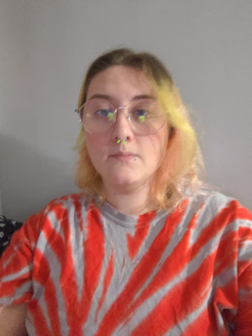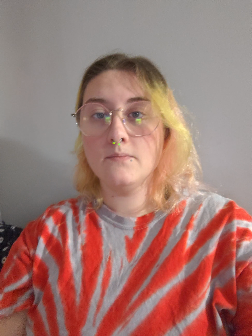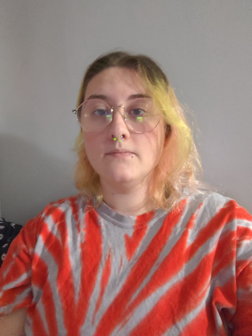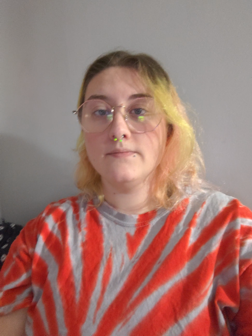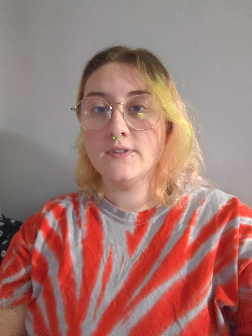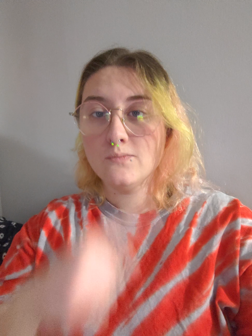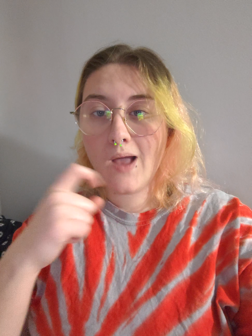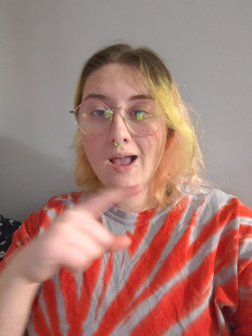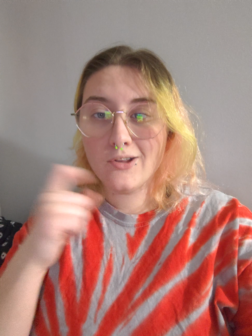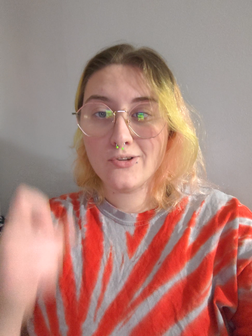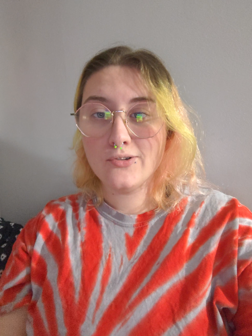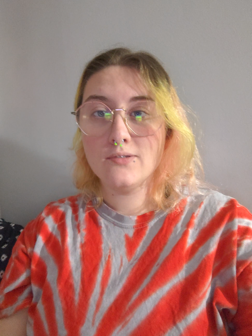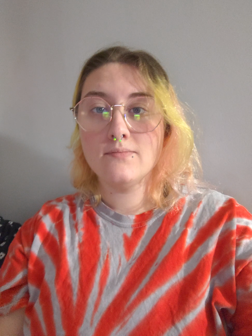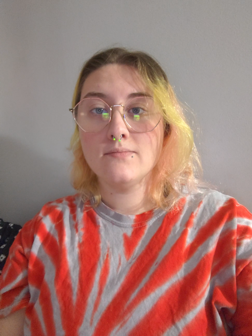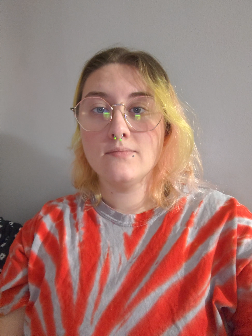dryer